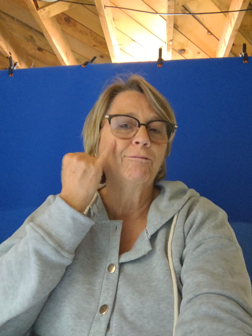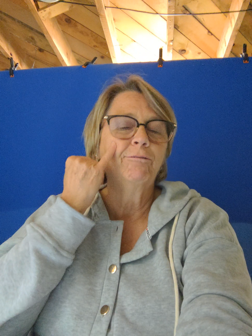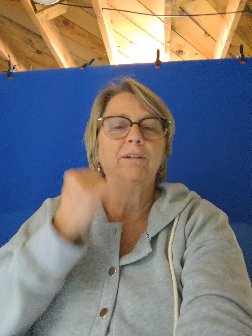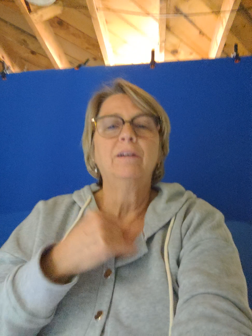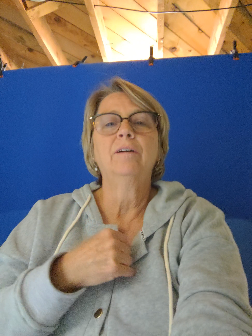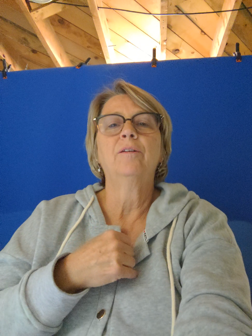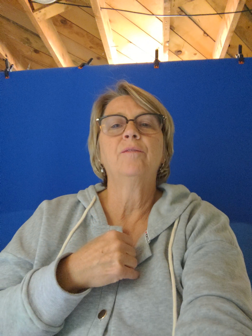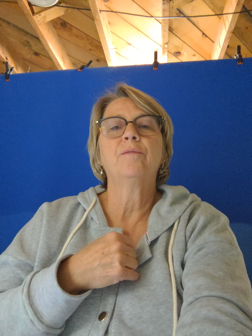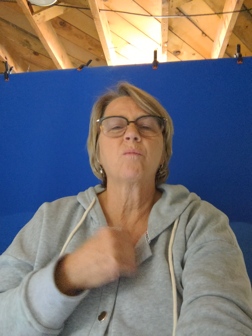if